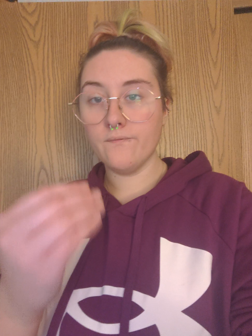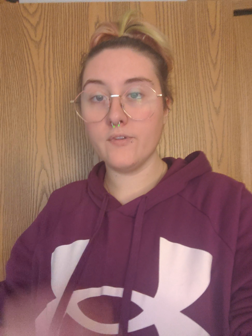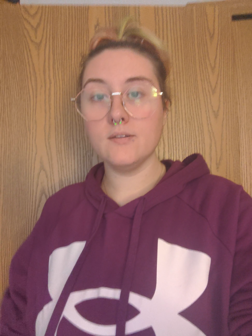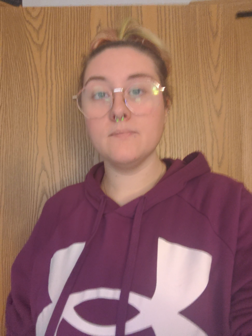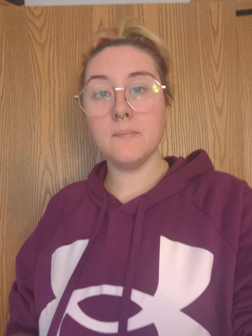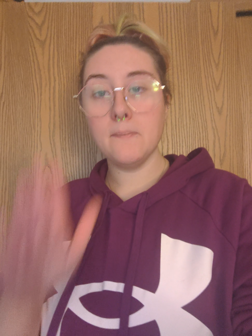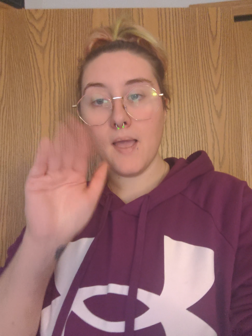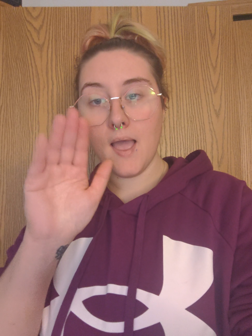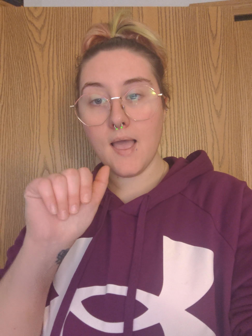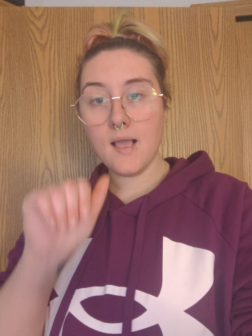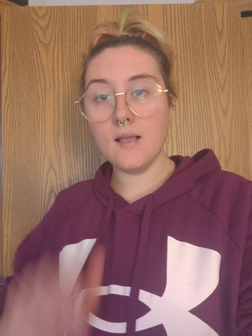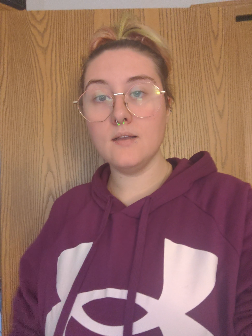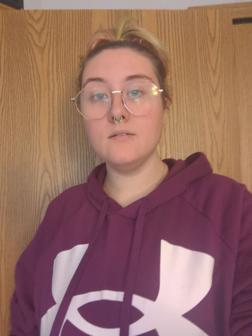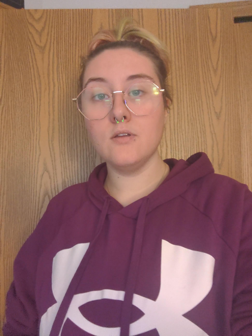bye